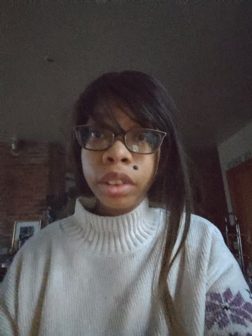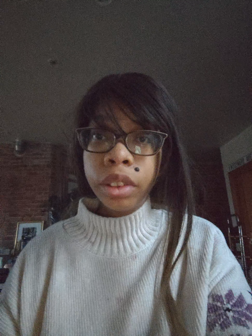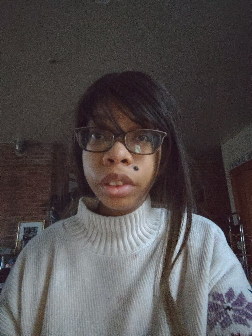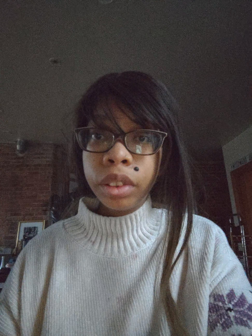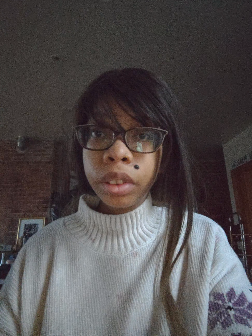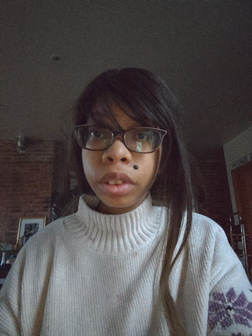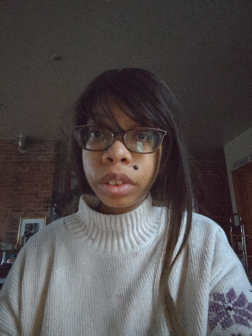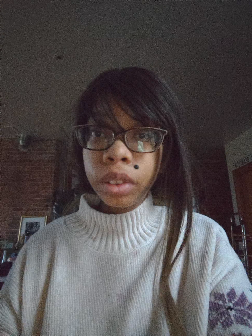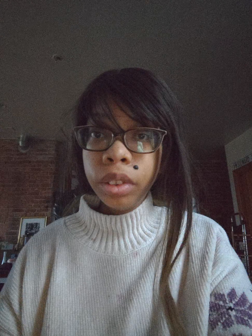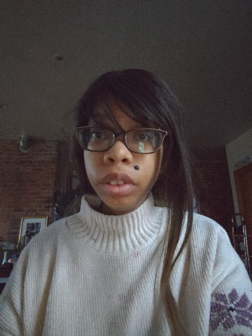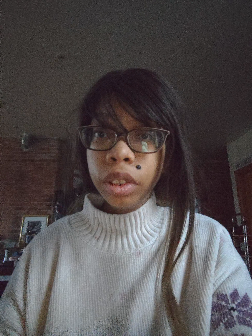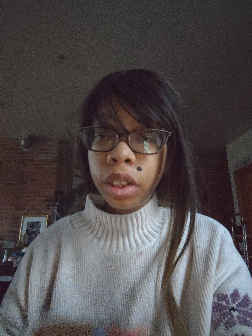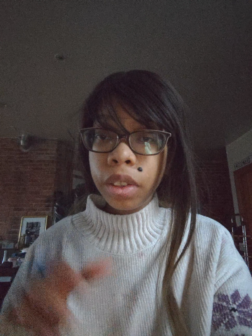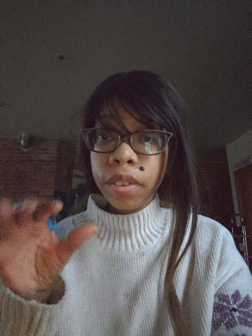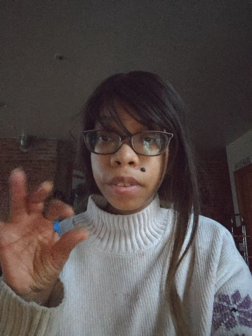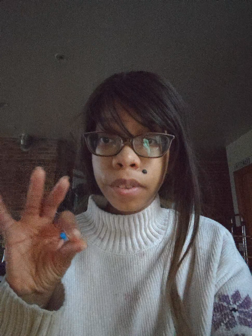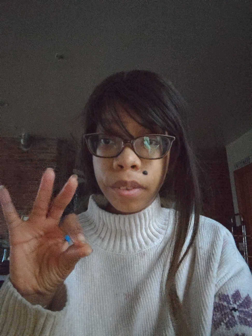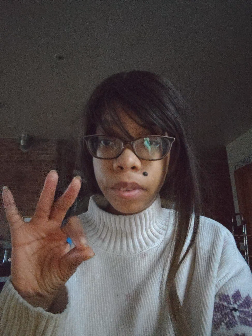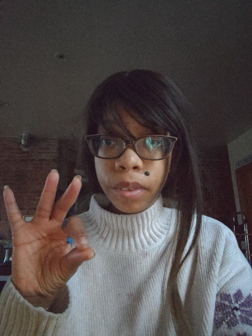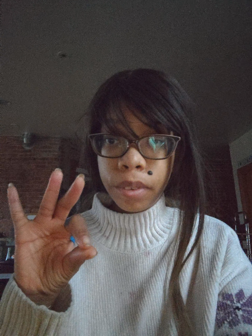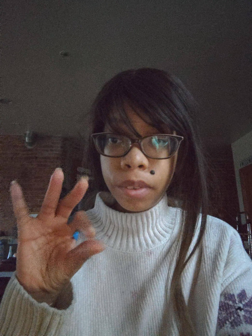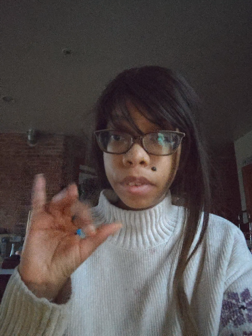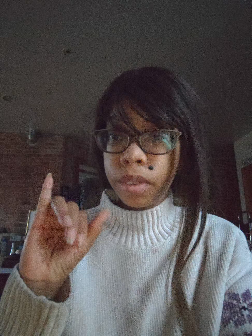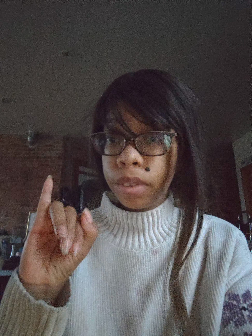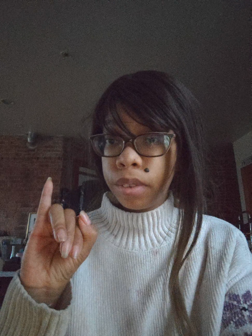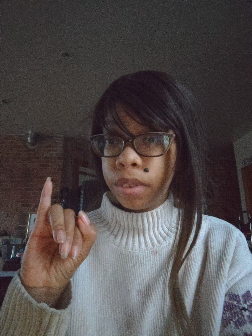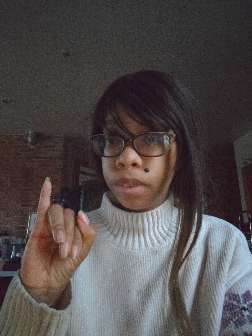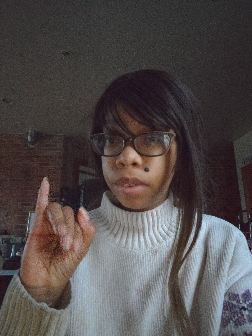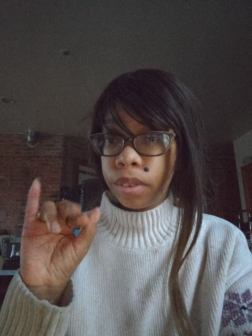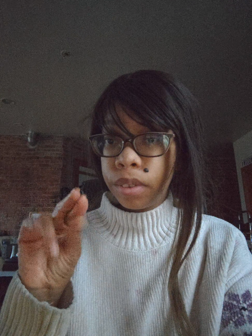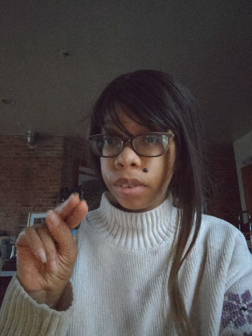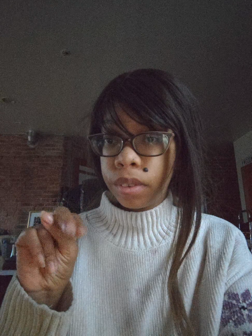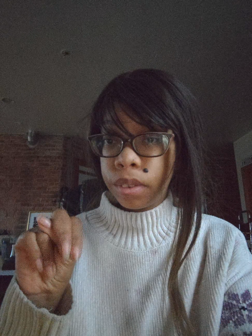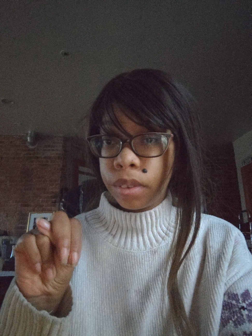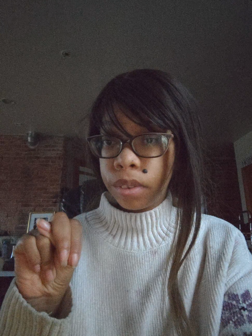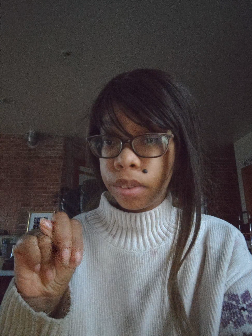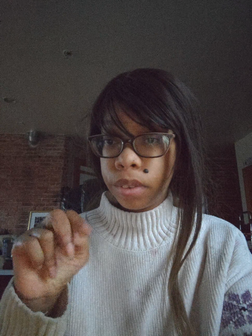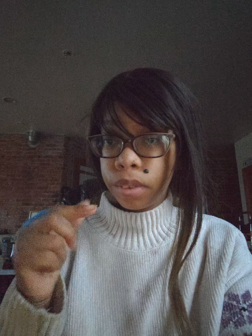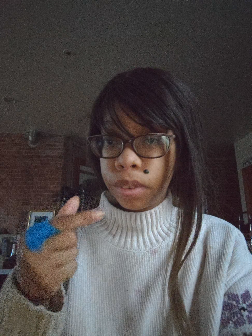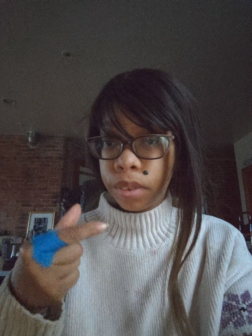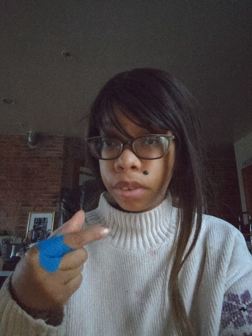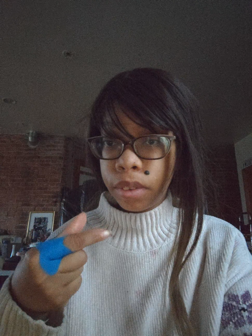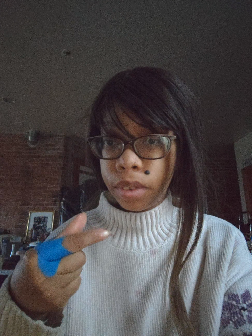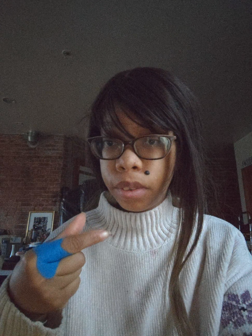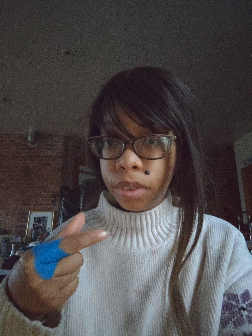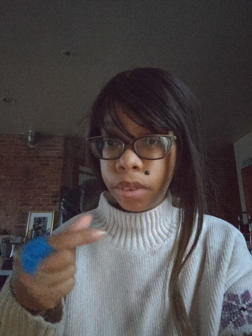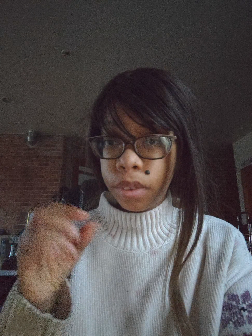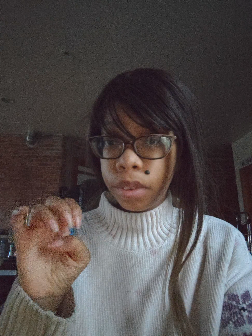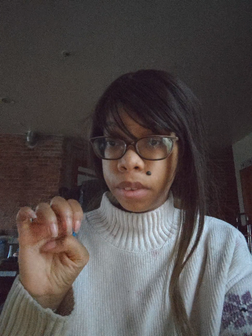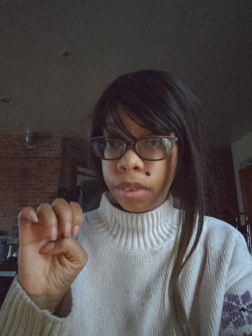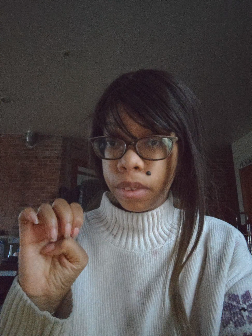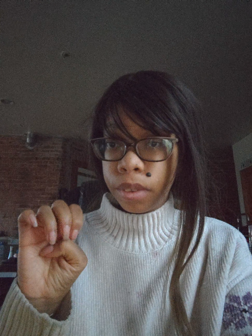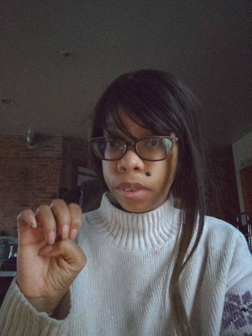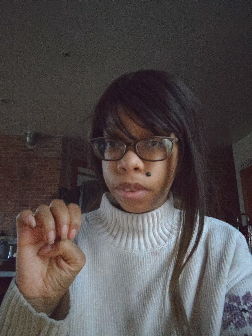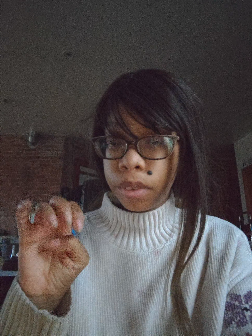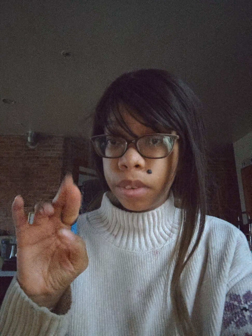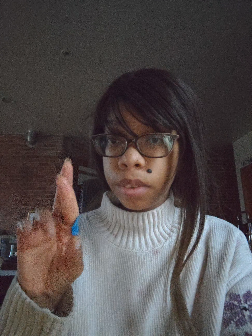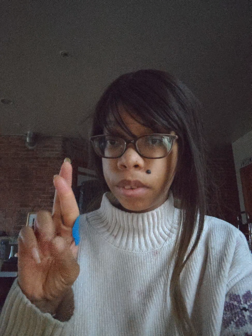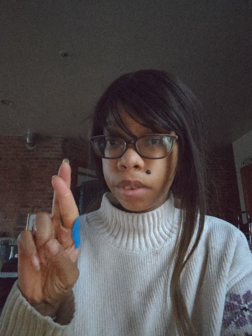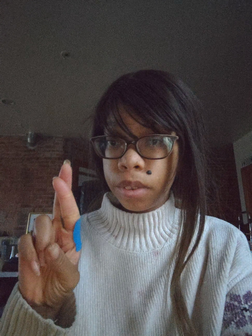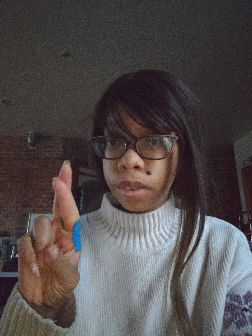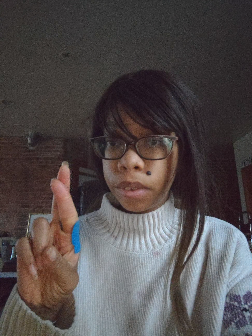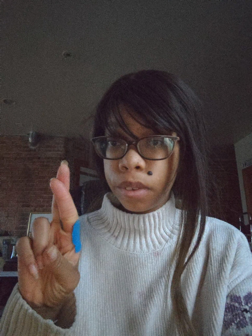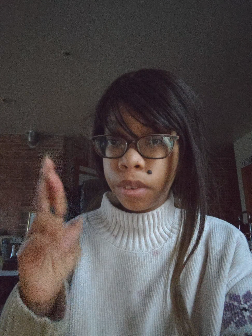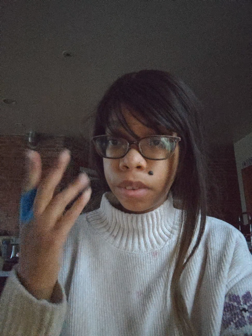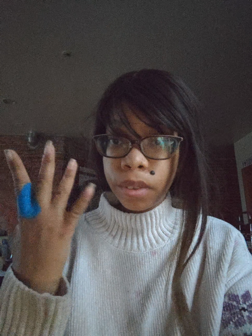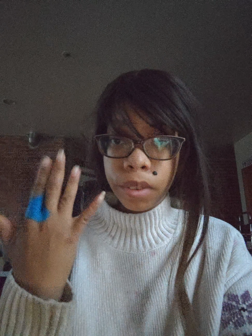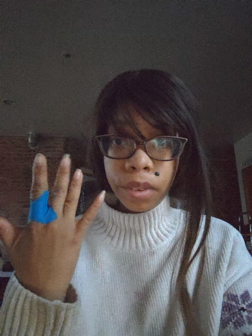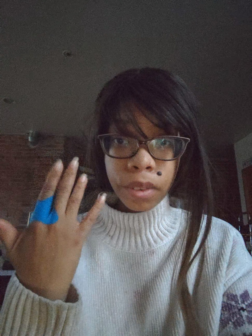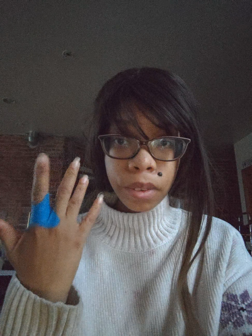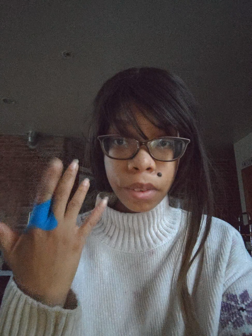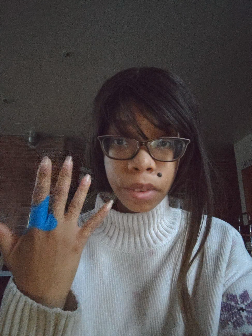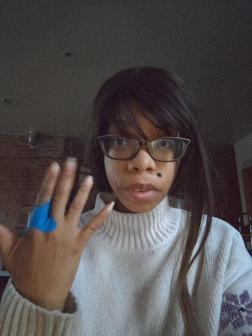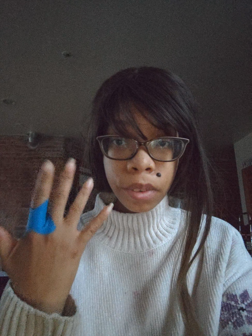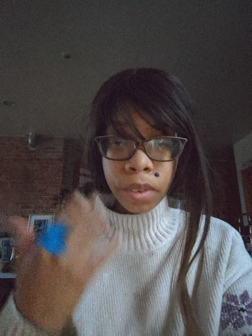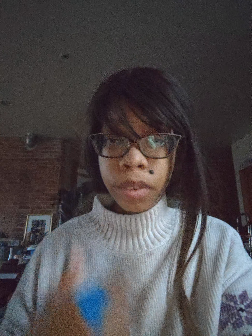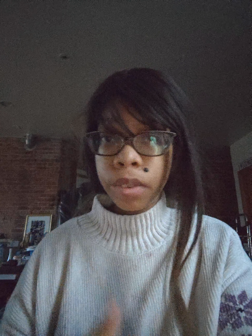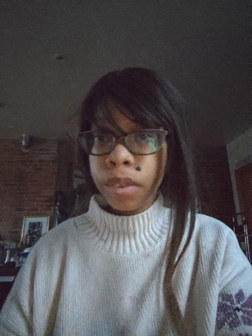finger